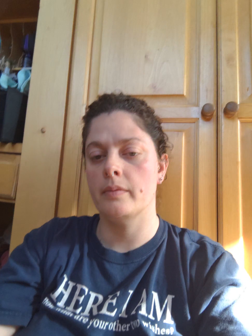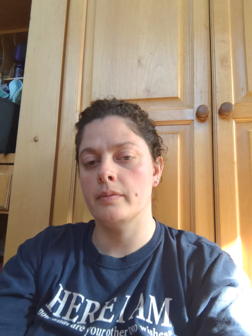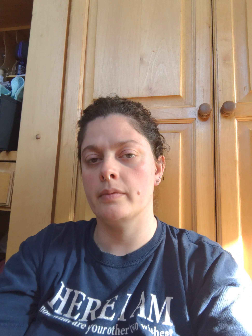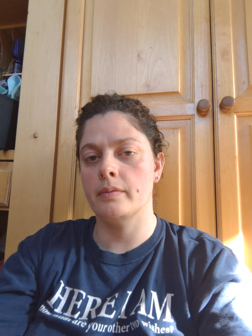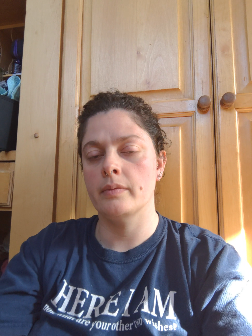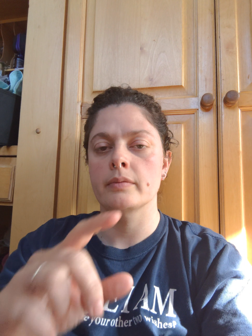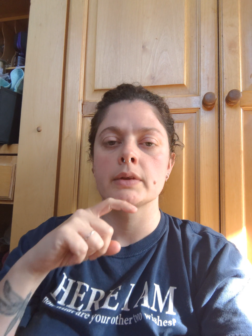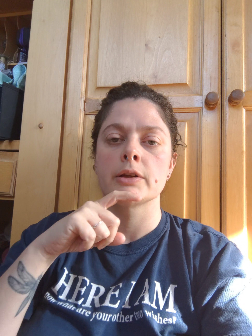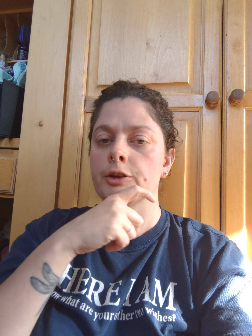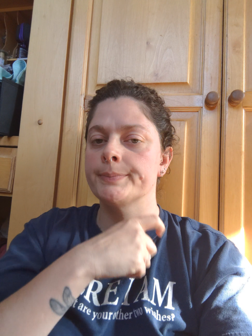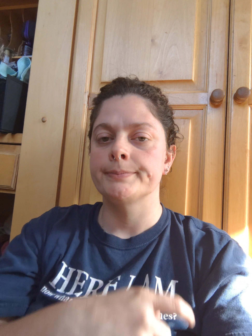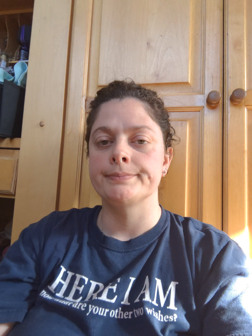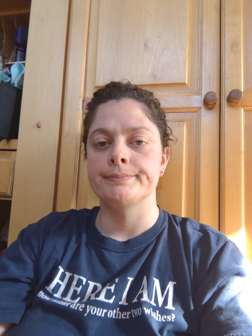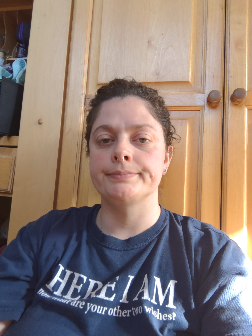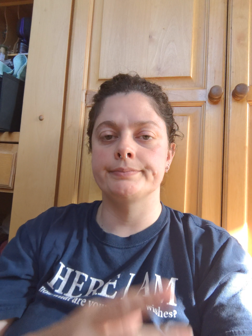cereal